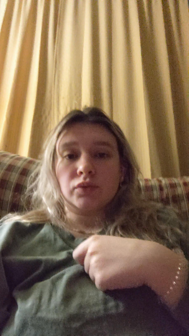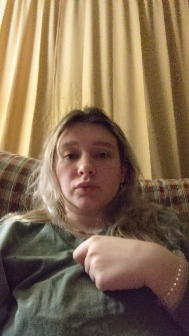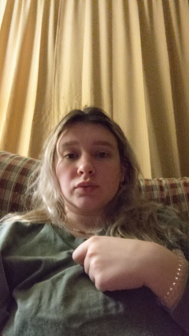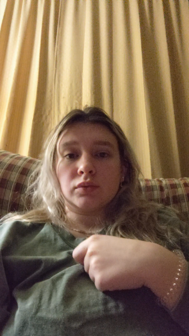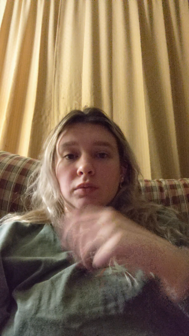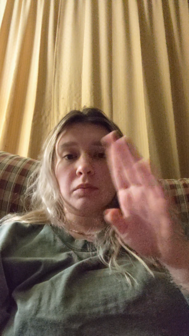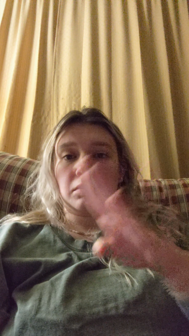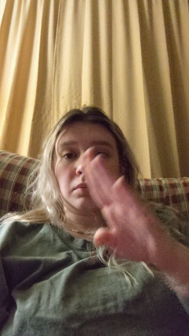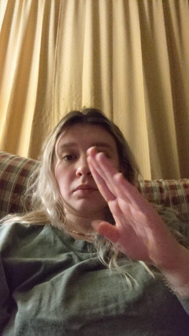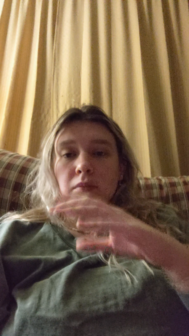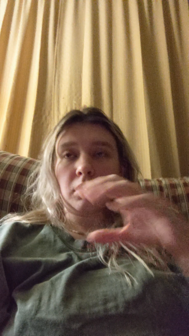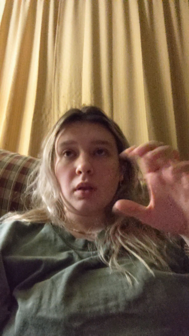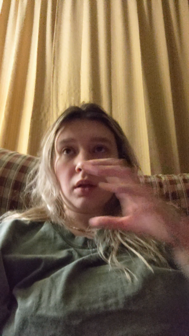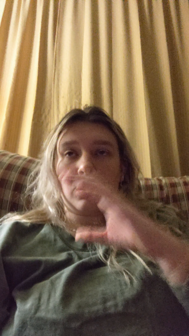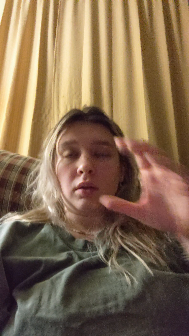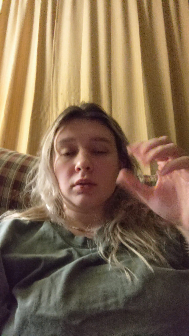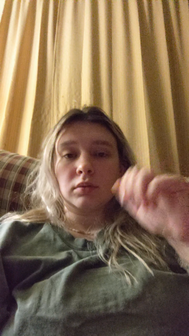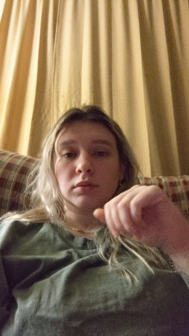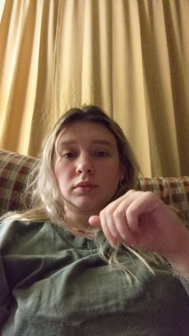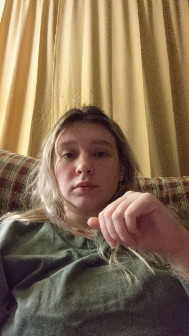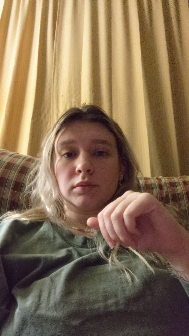block